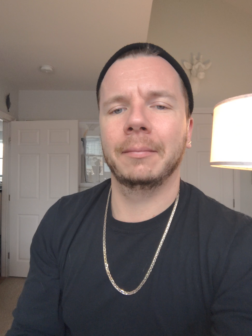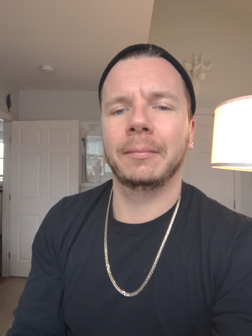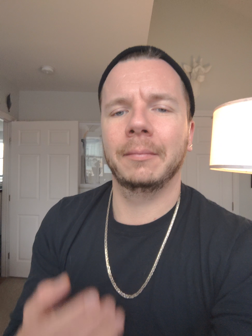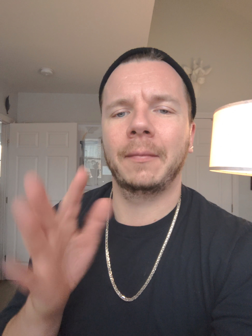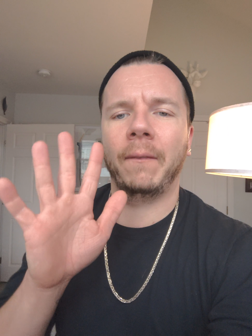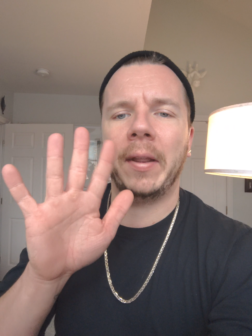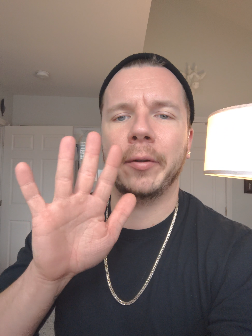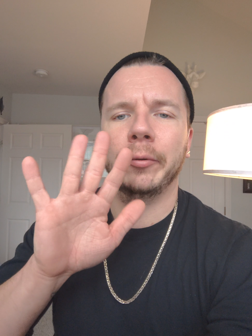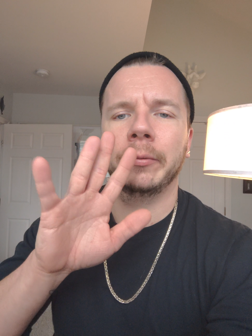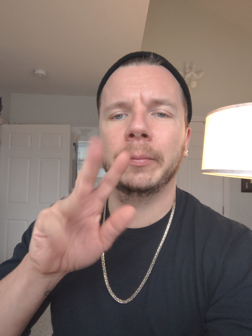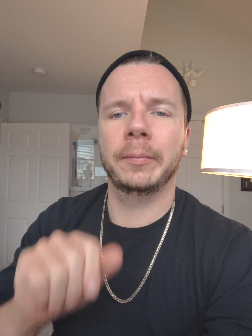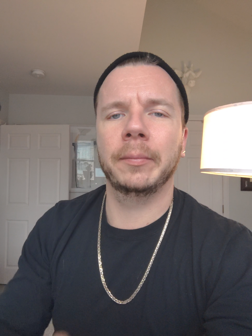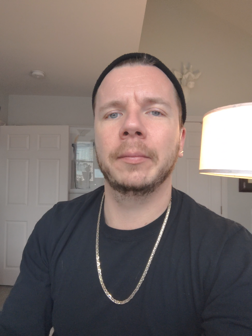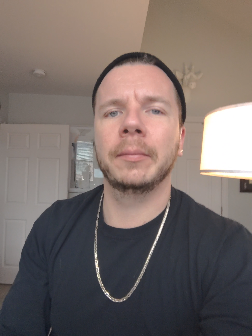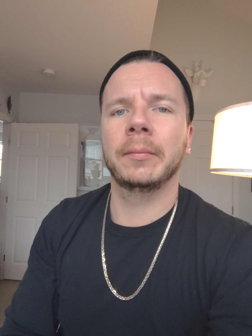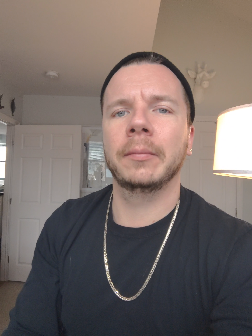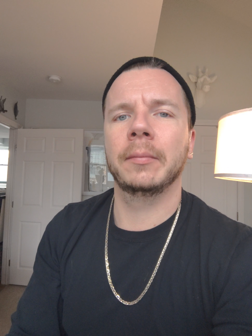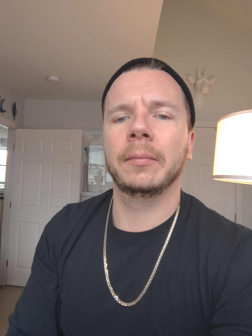finger